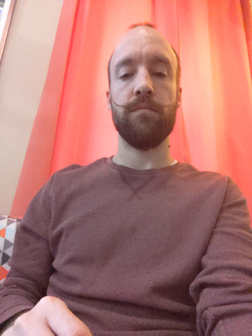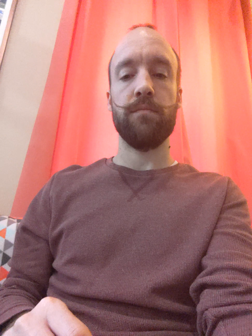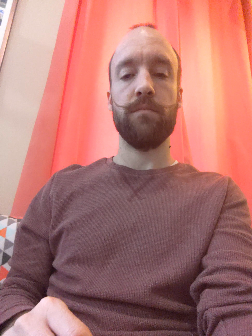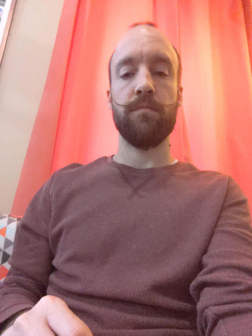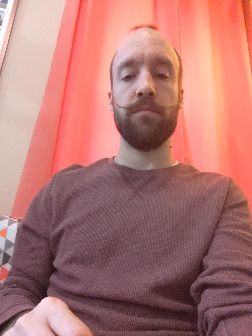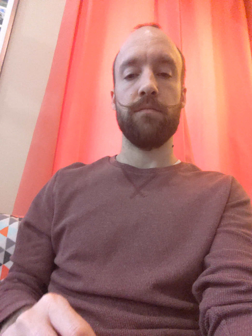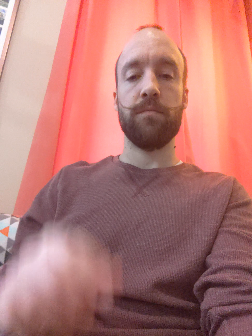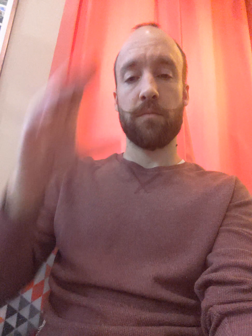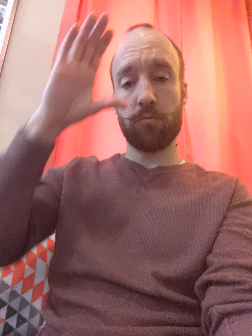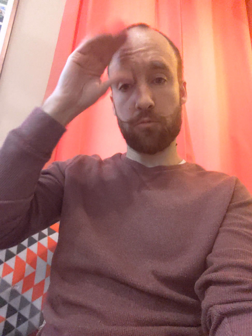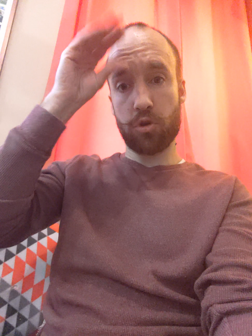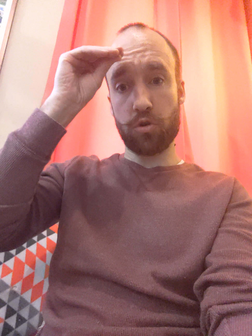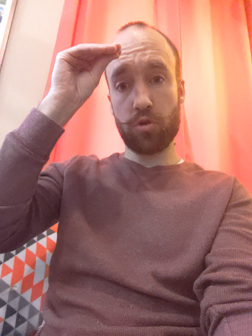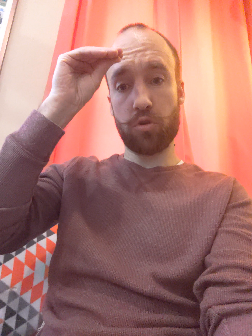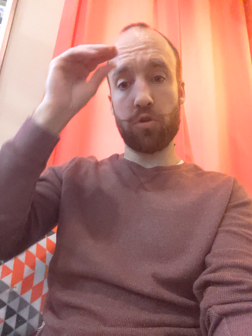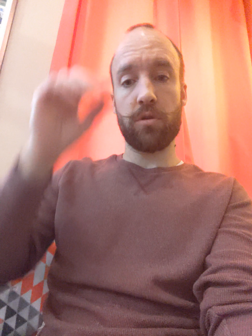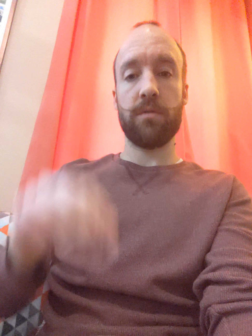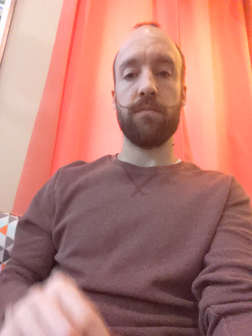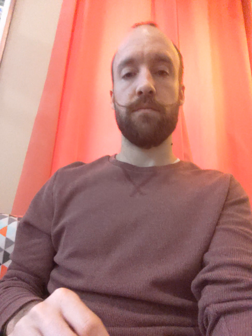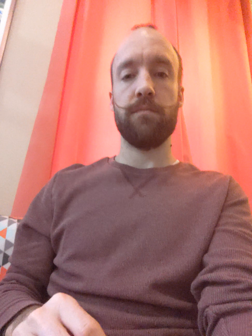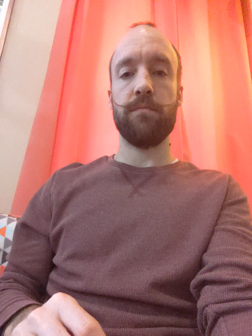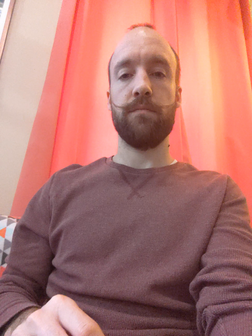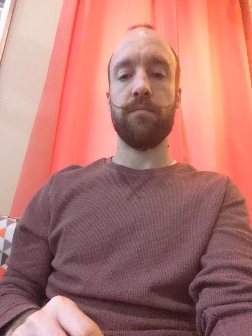boy